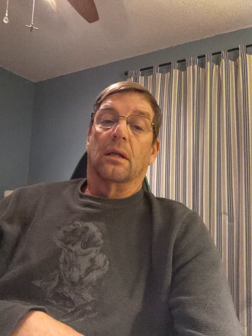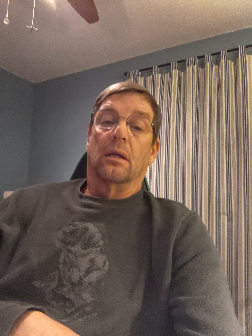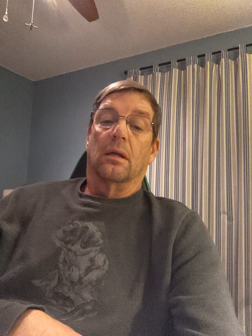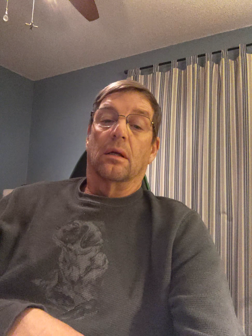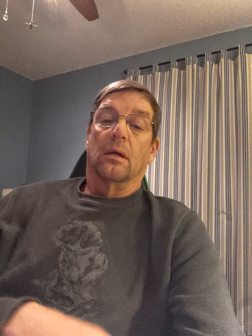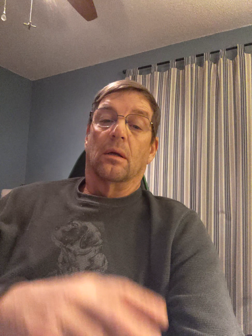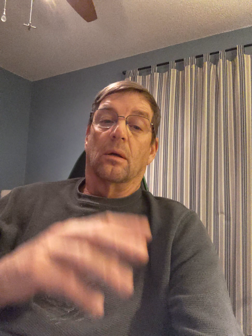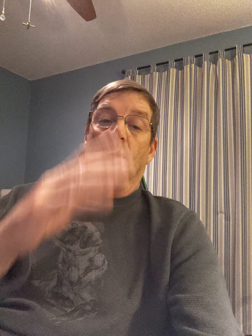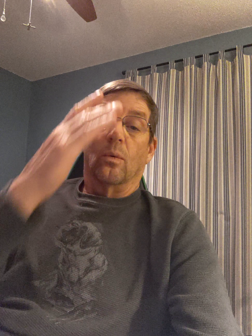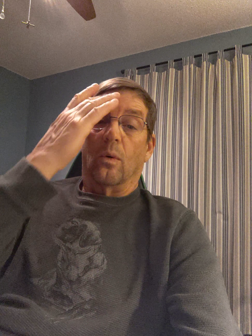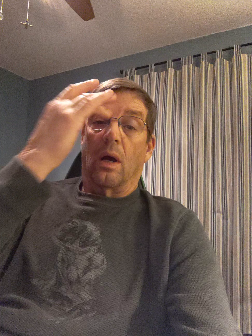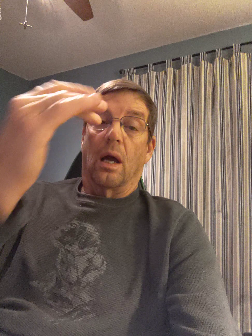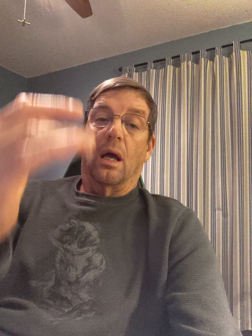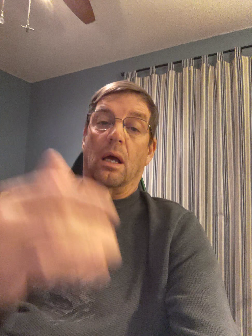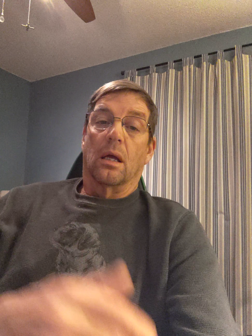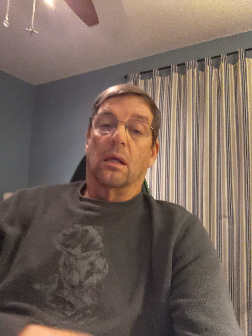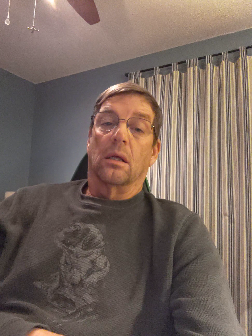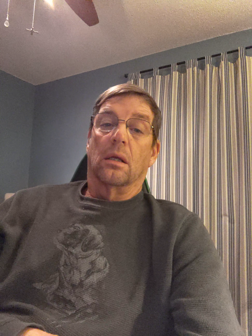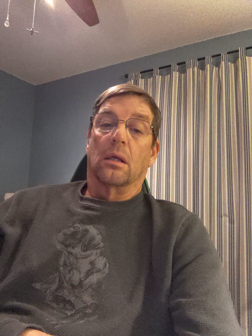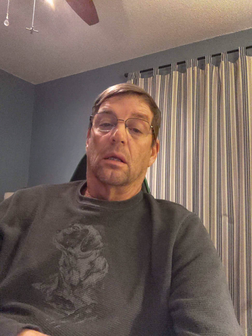why